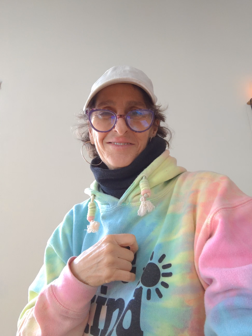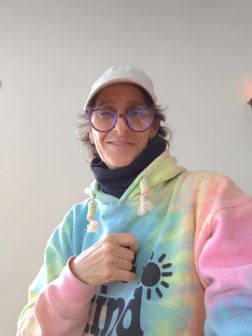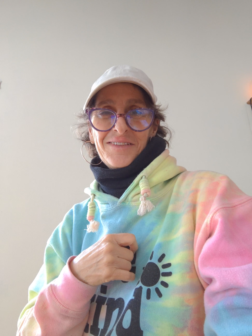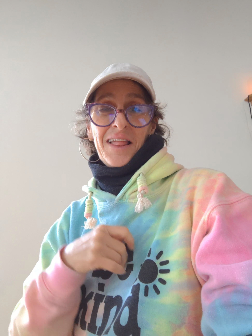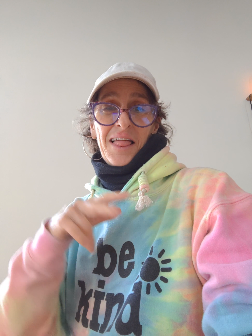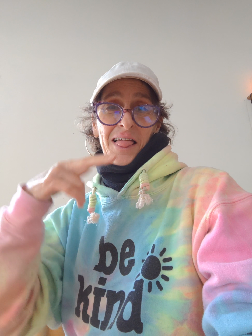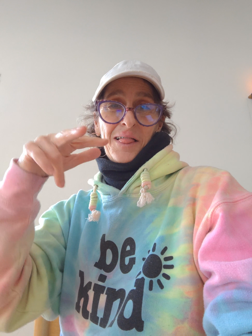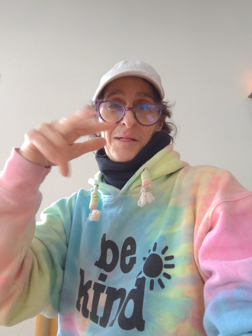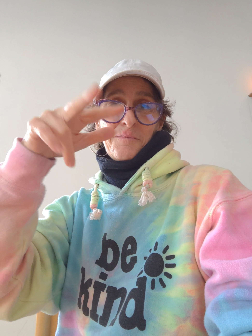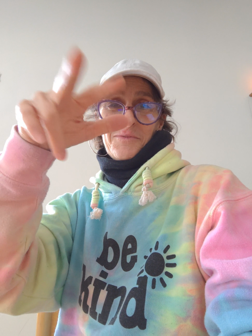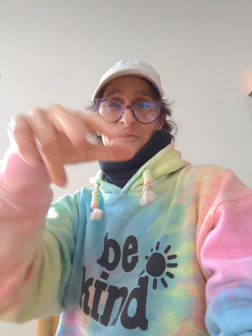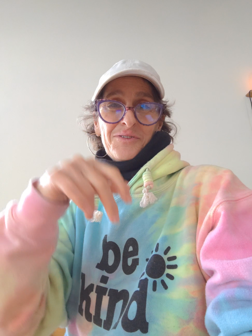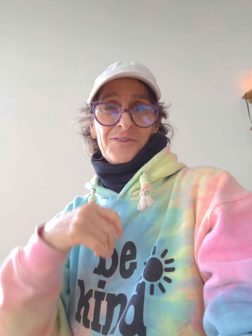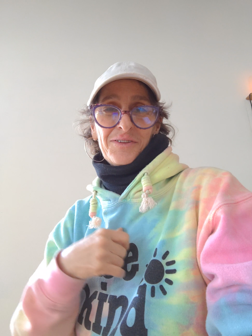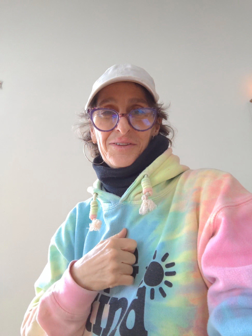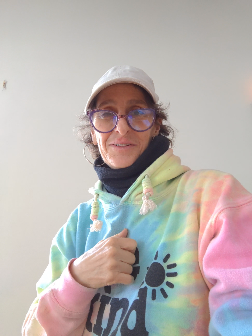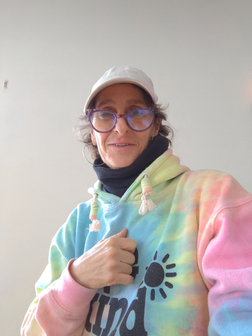helicopter